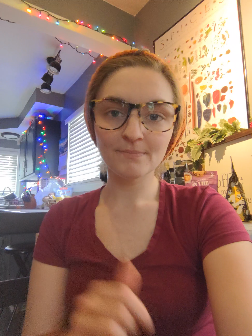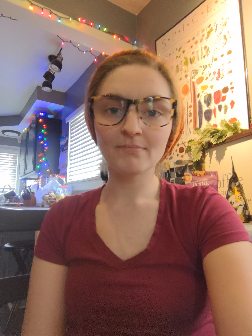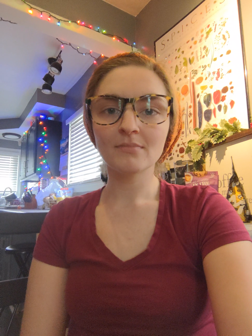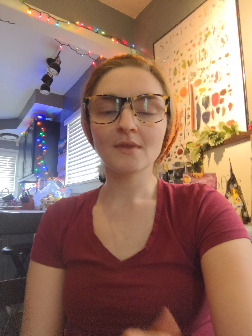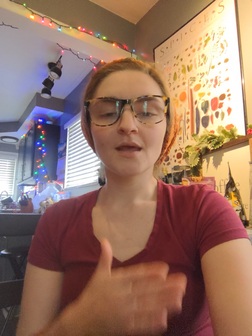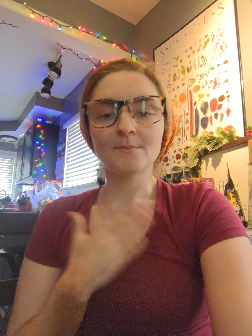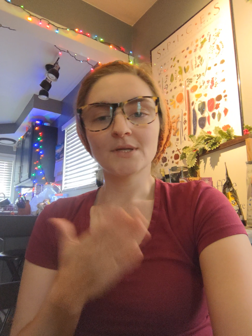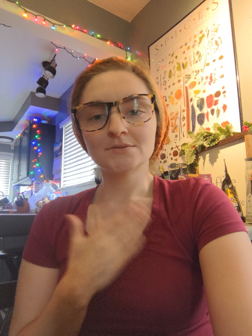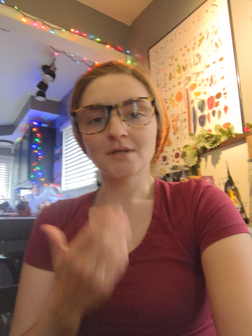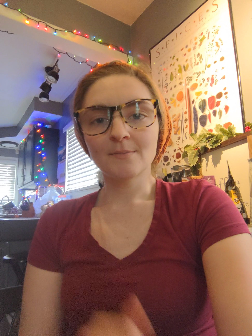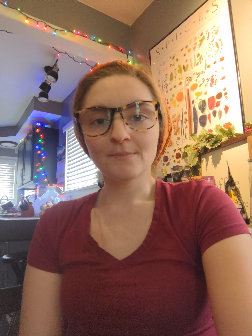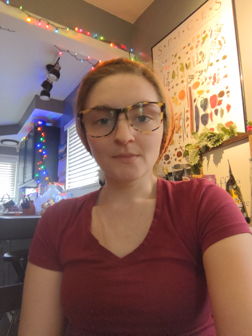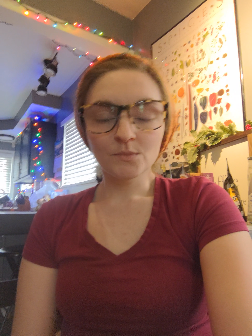happy